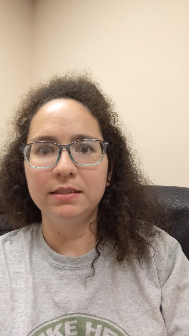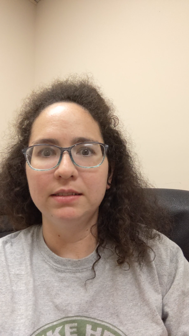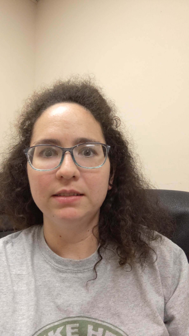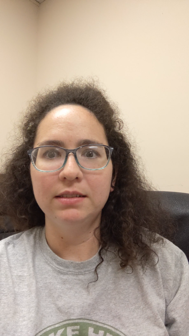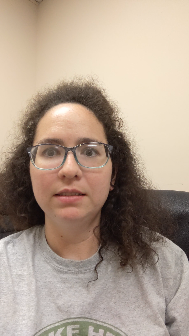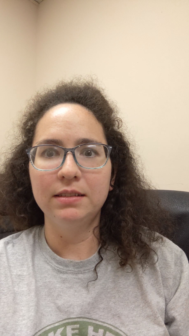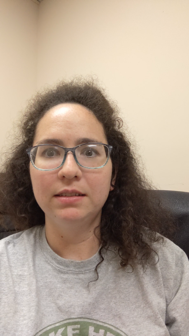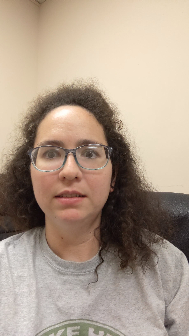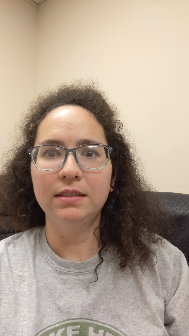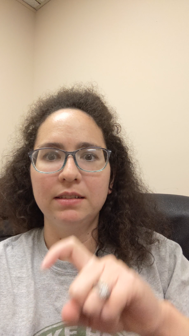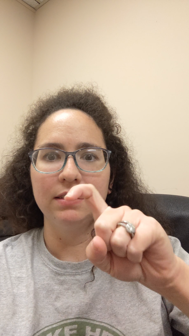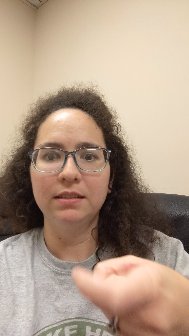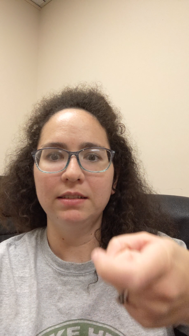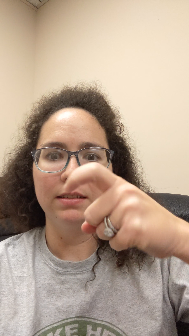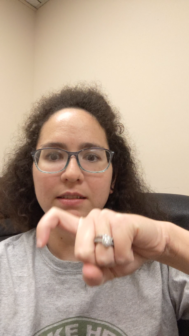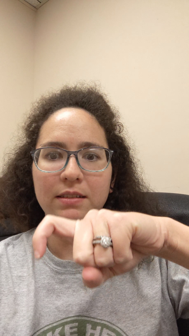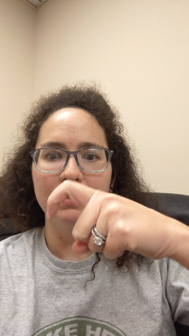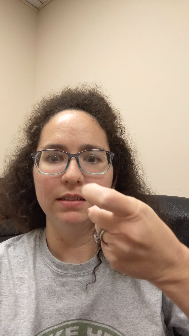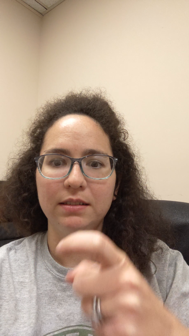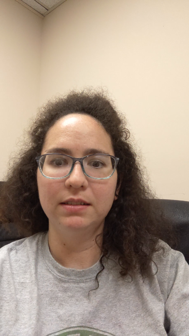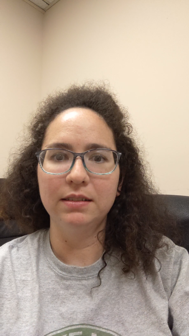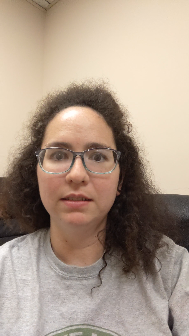friend